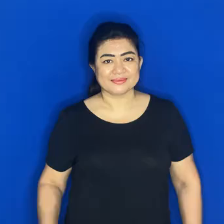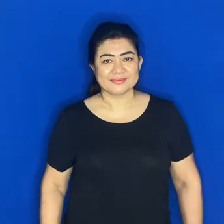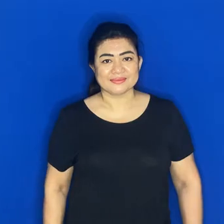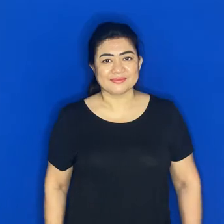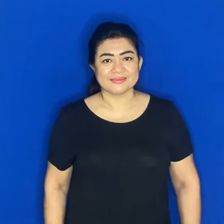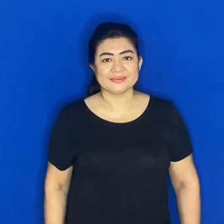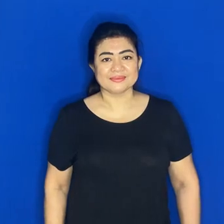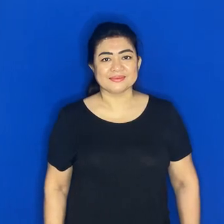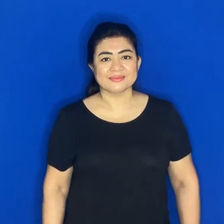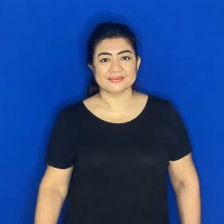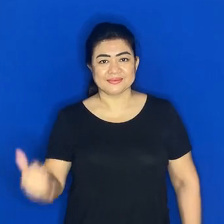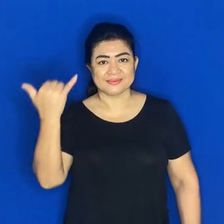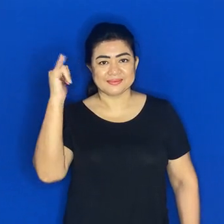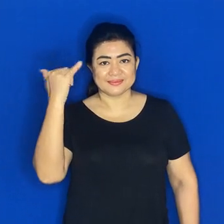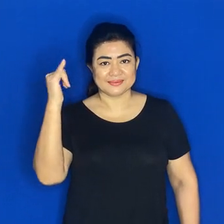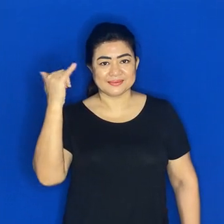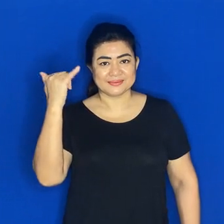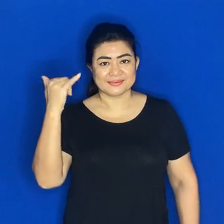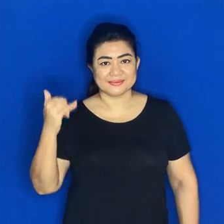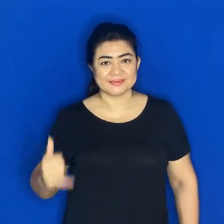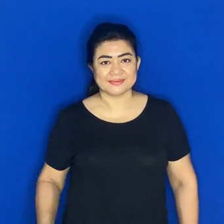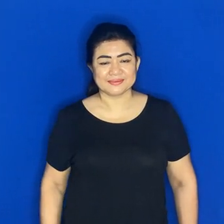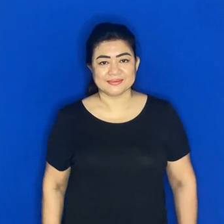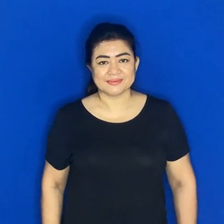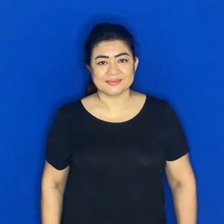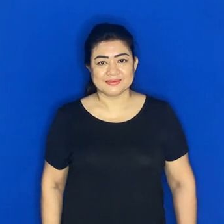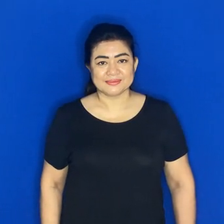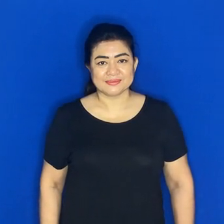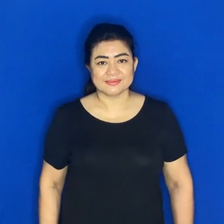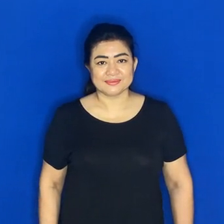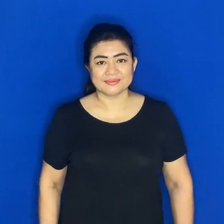yellow